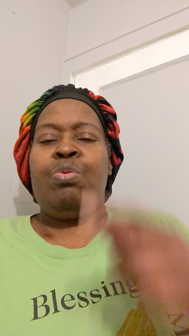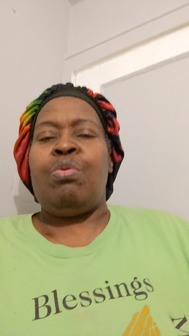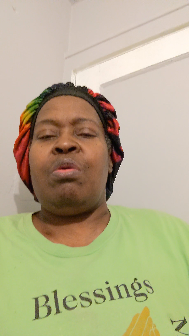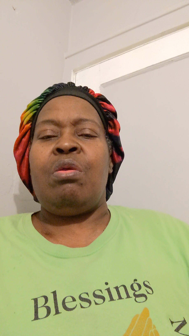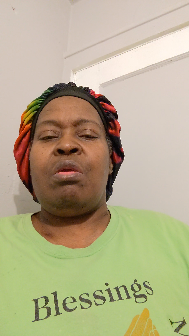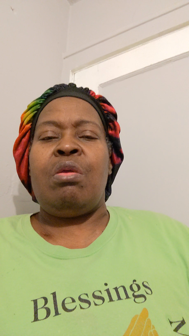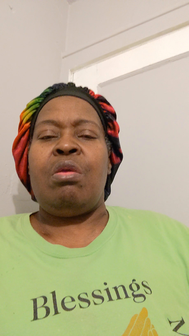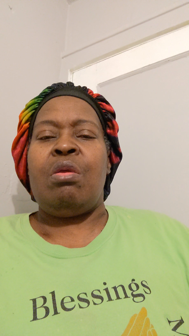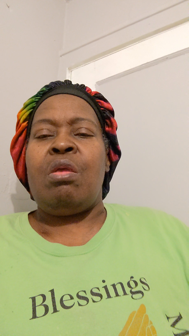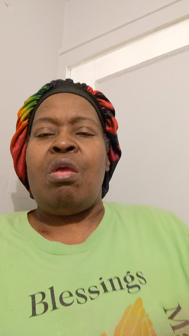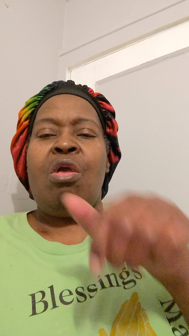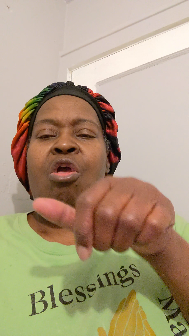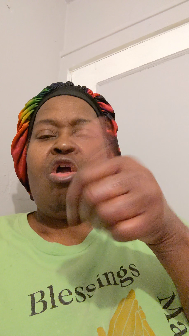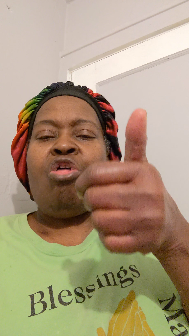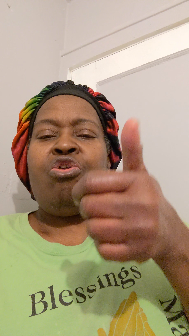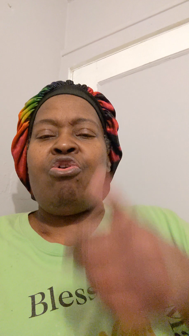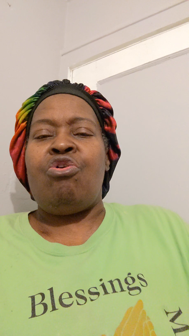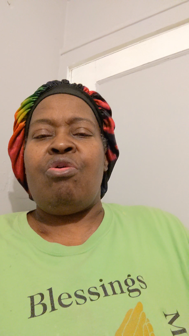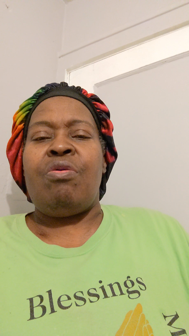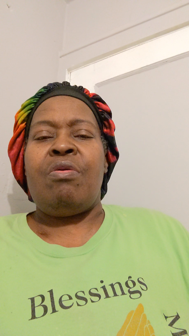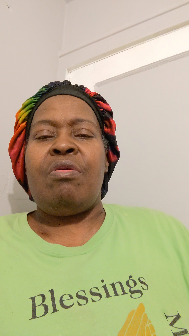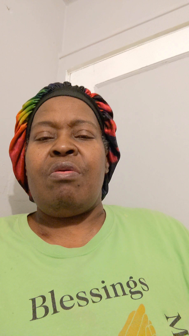other